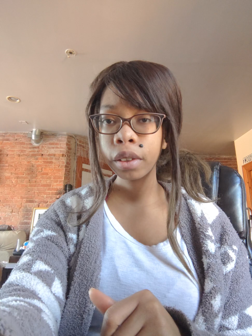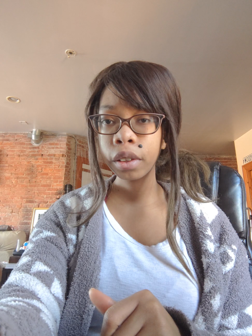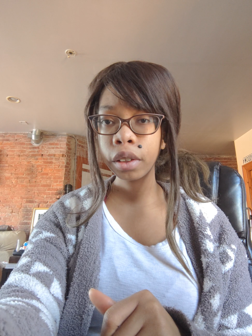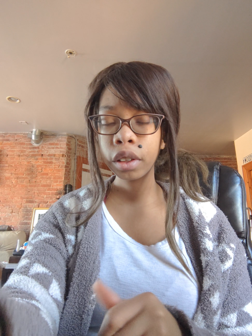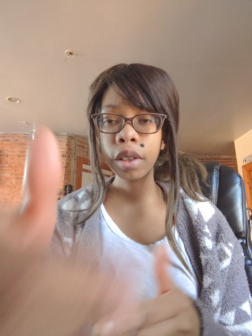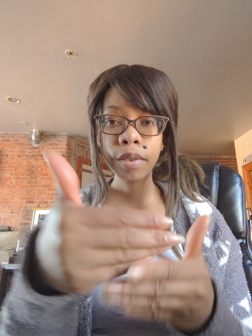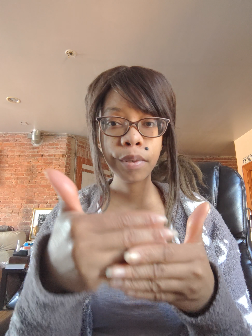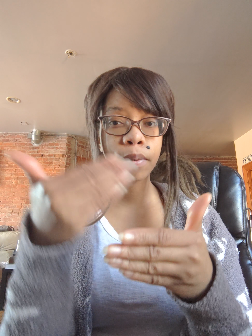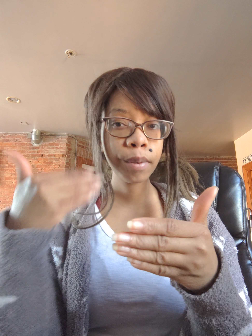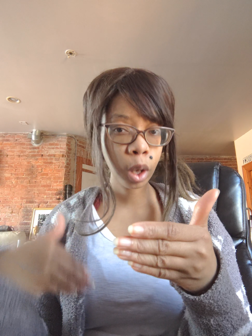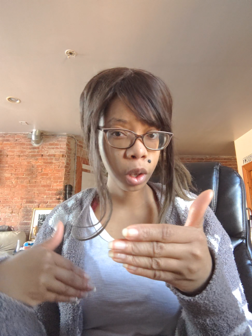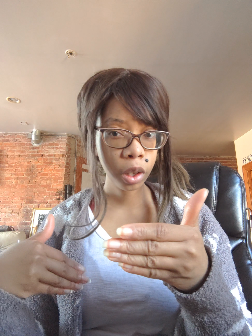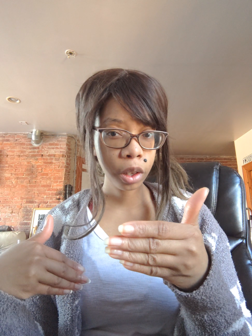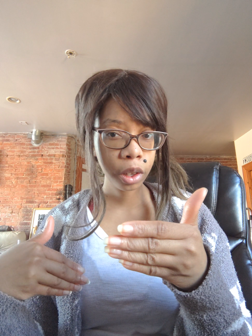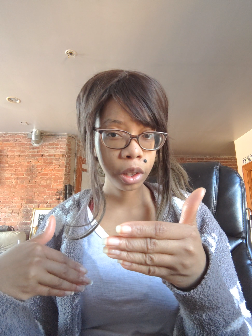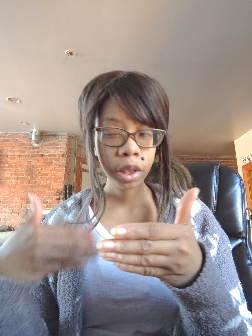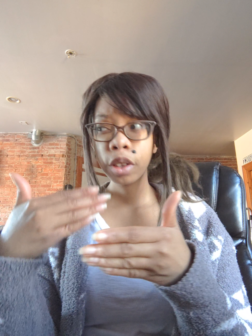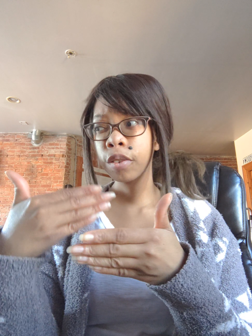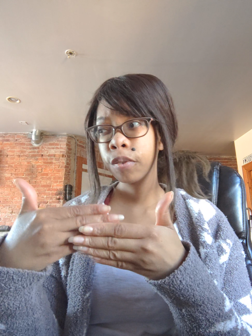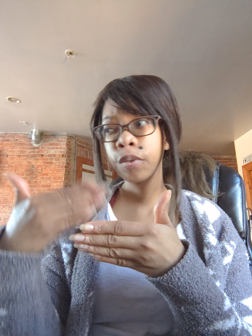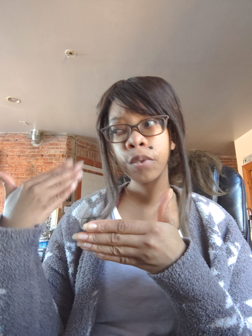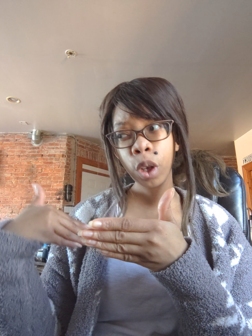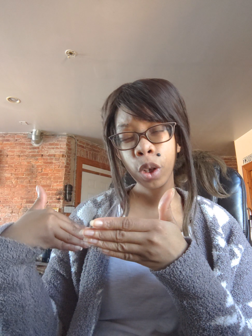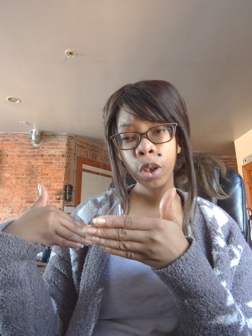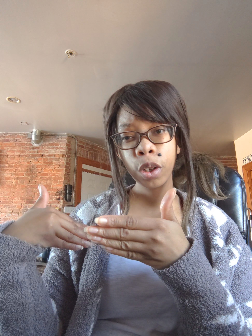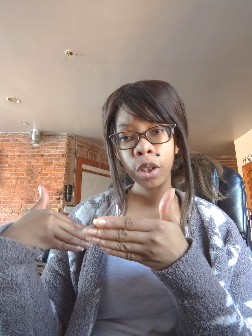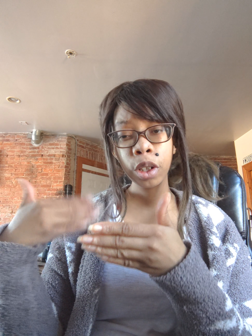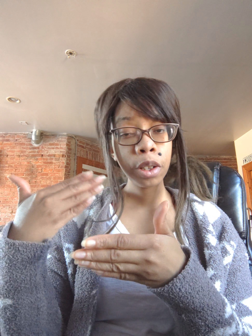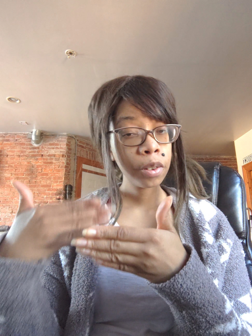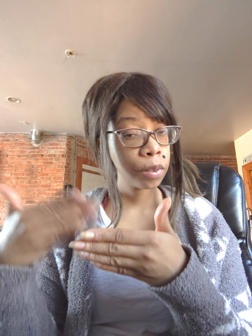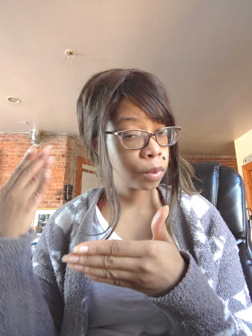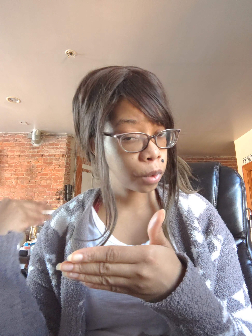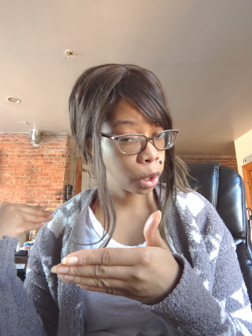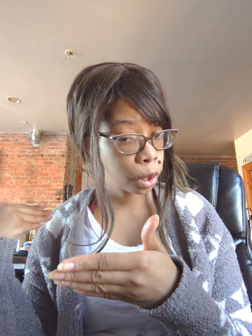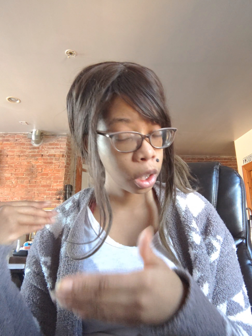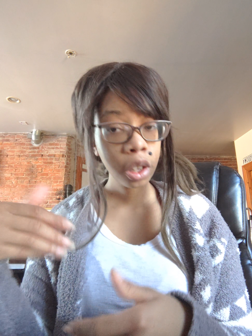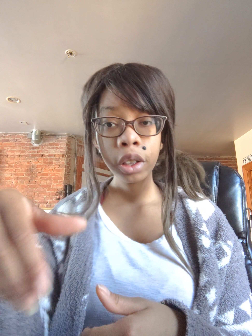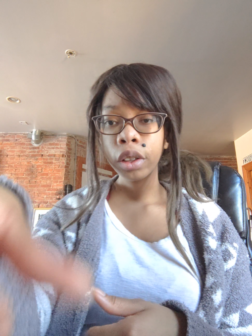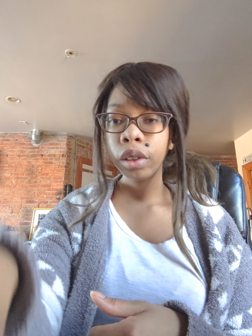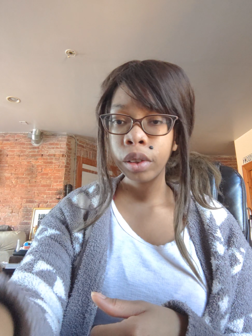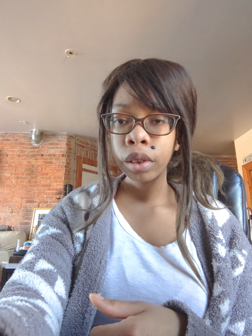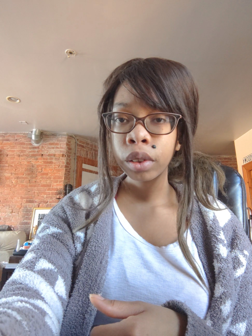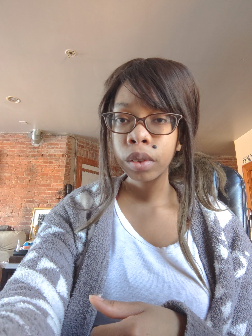before